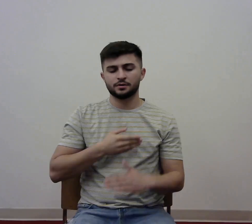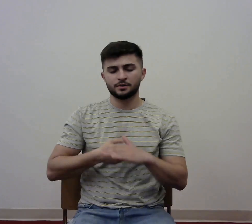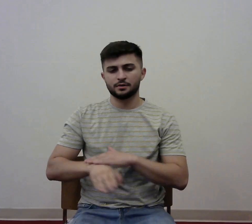getmək